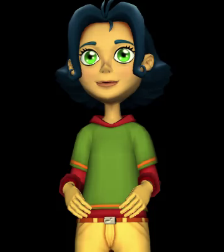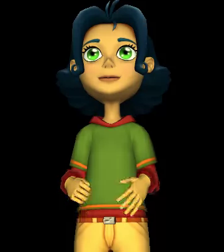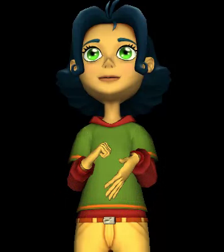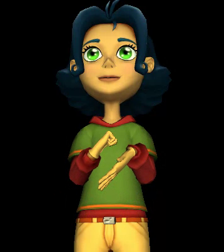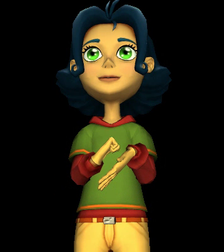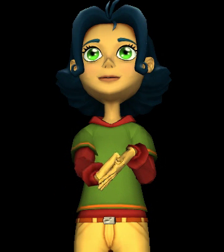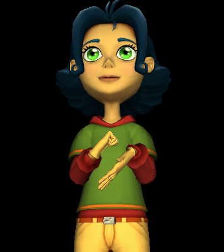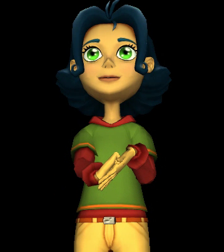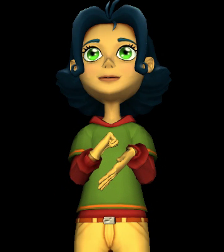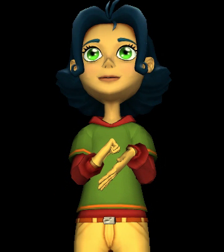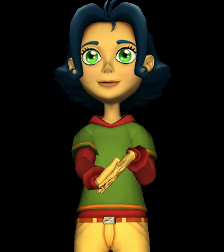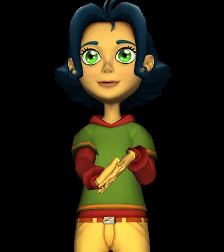شهية